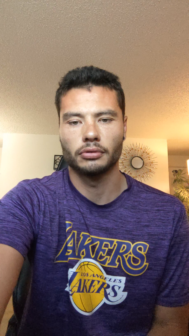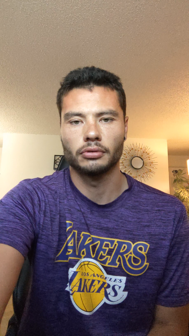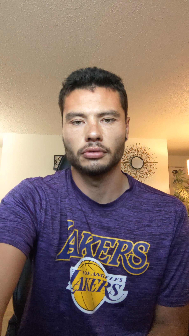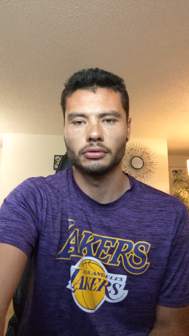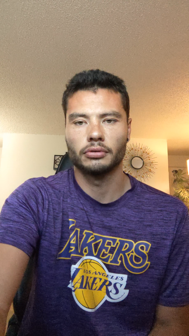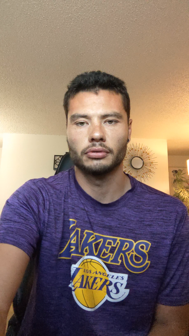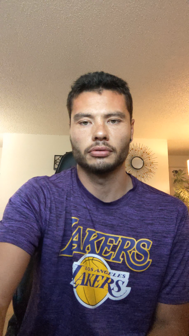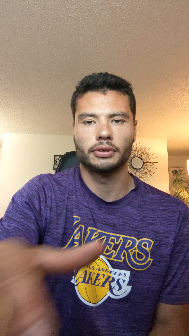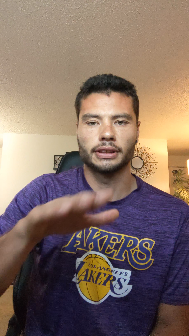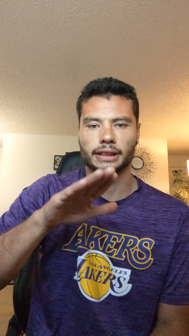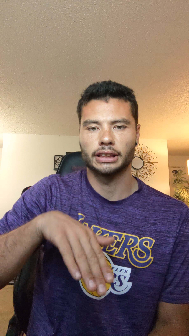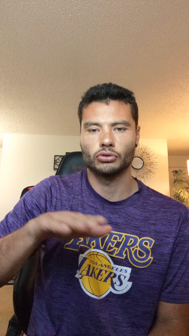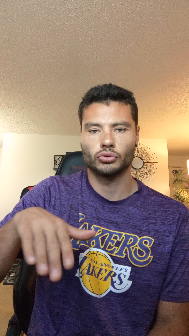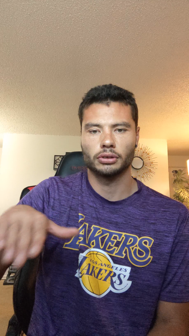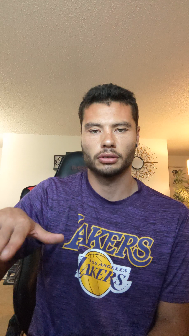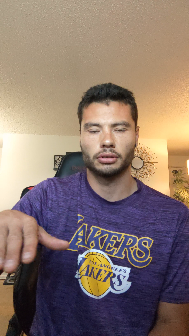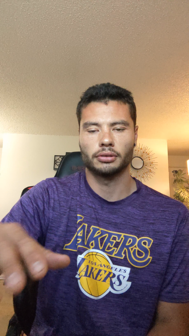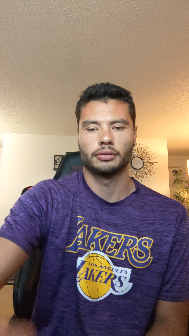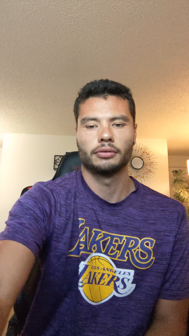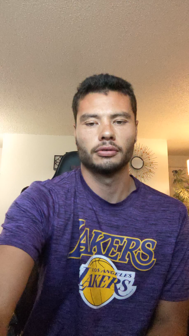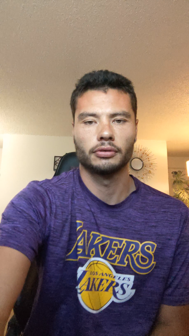children